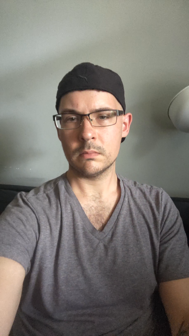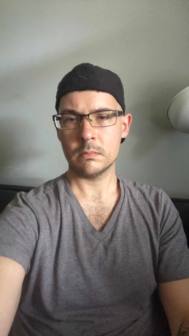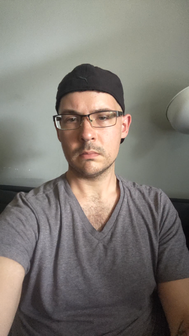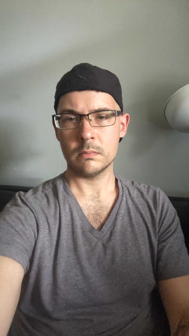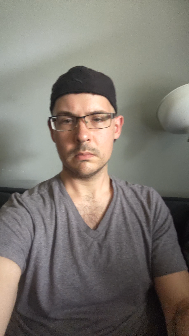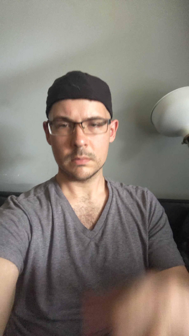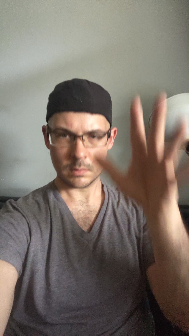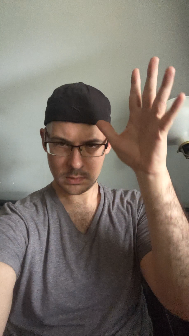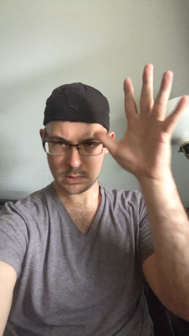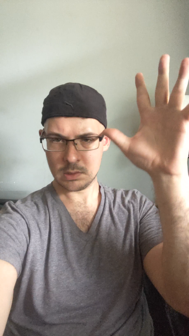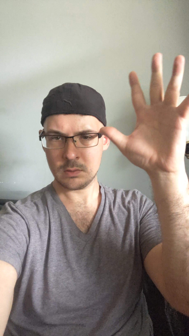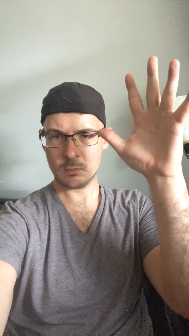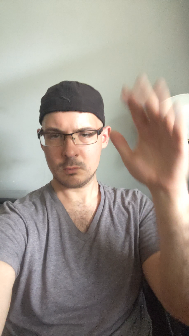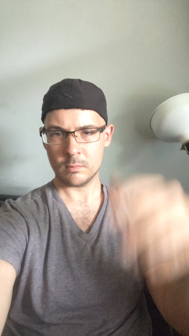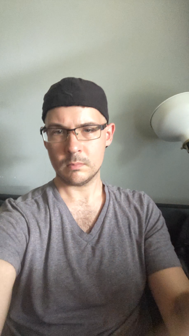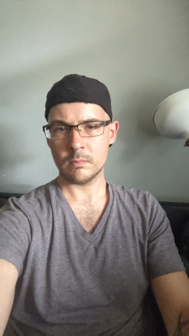deer